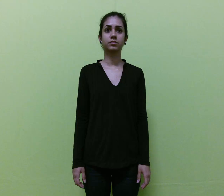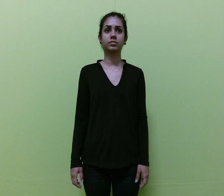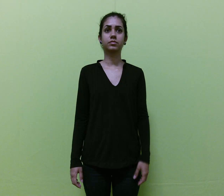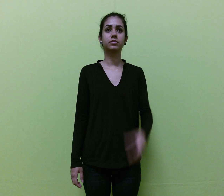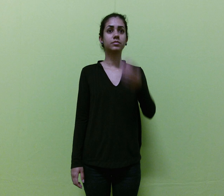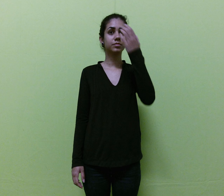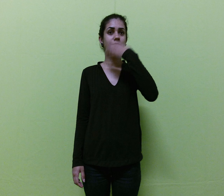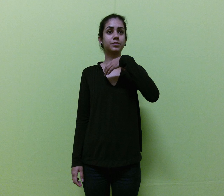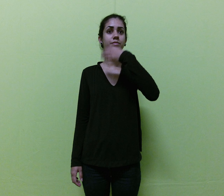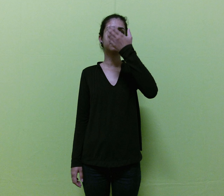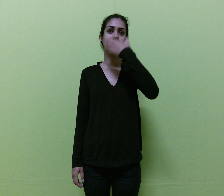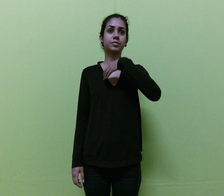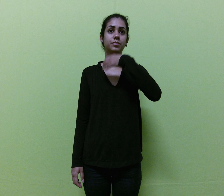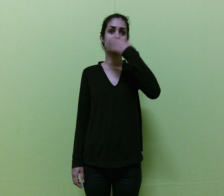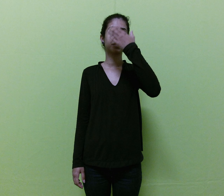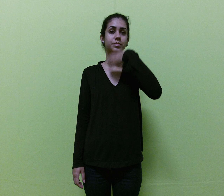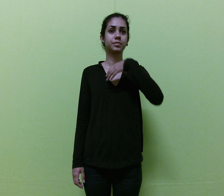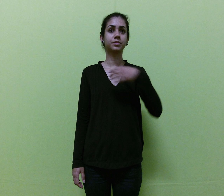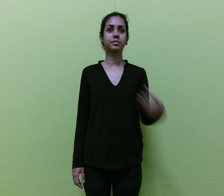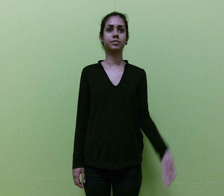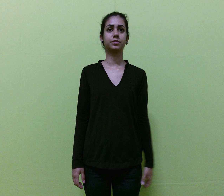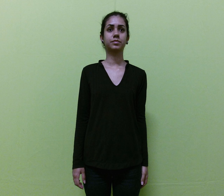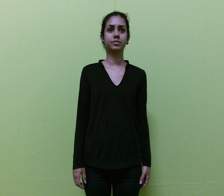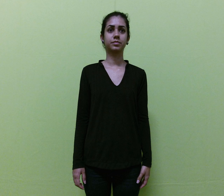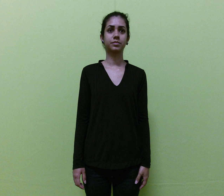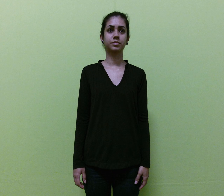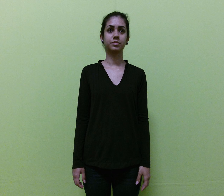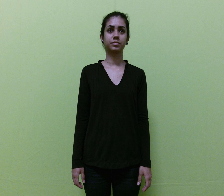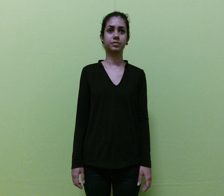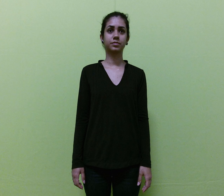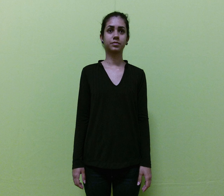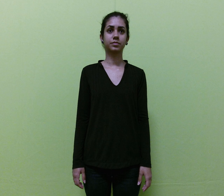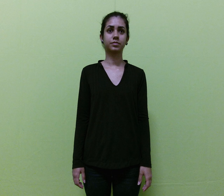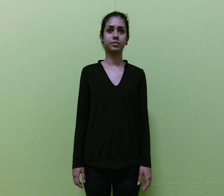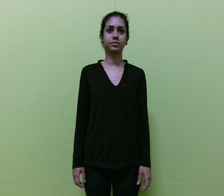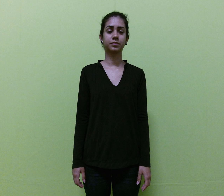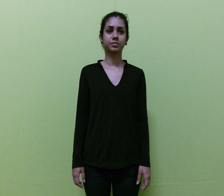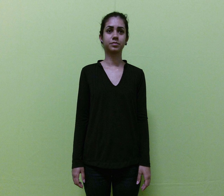maçã